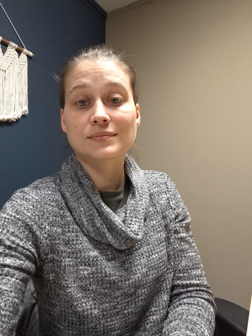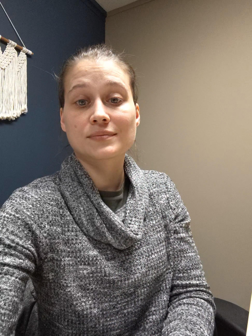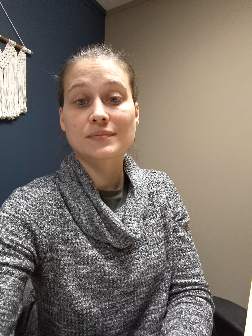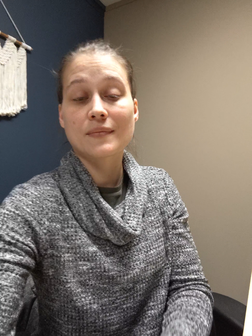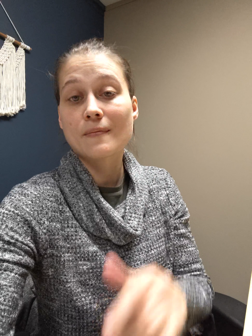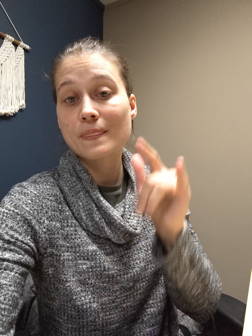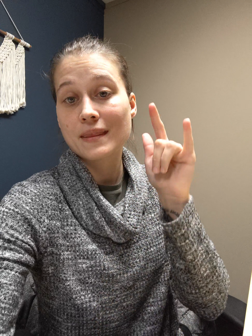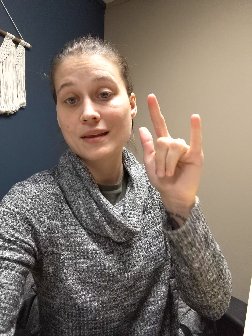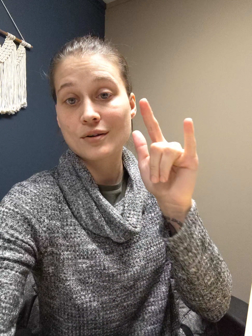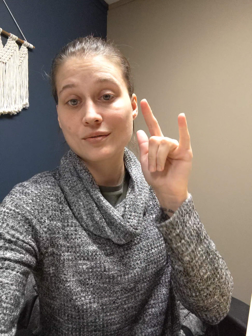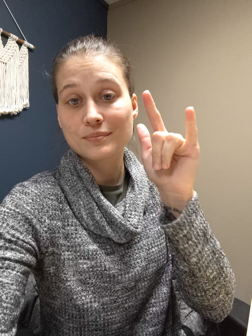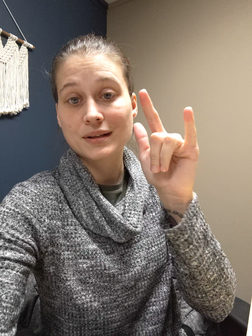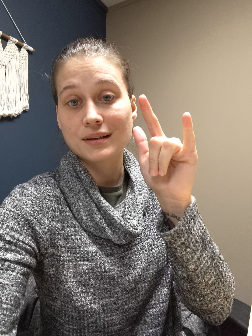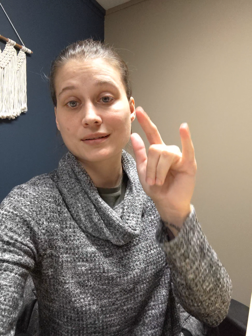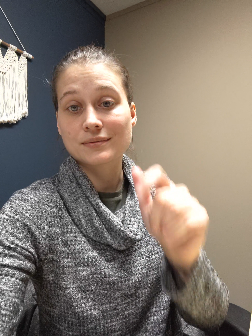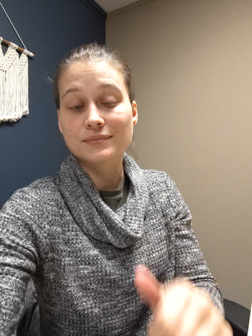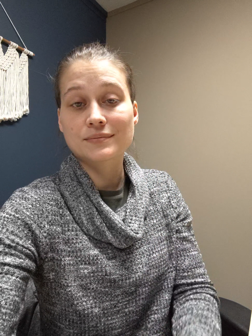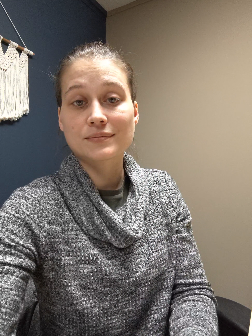airplane